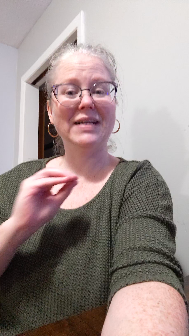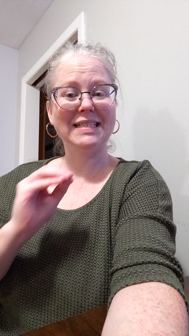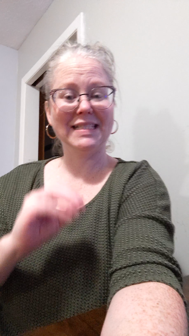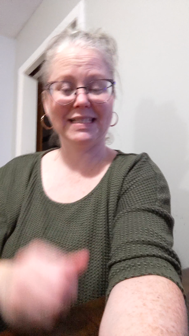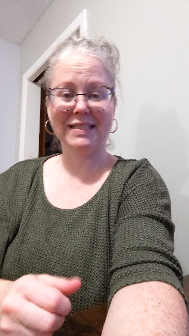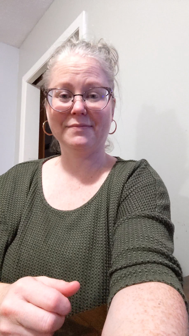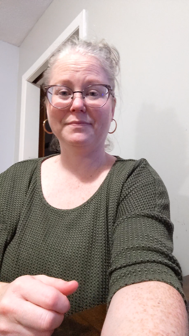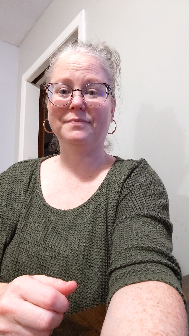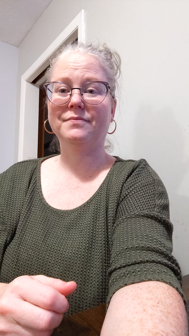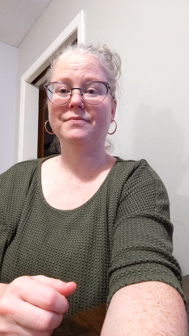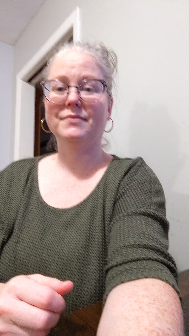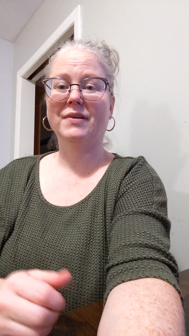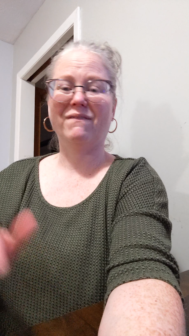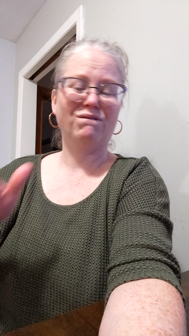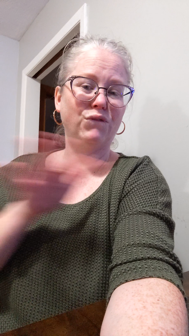full